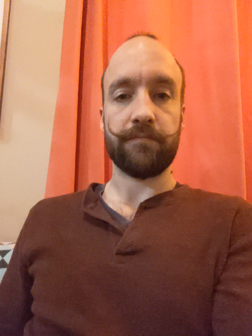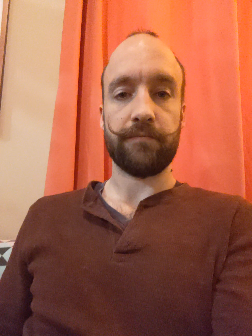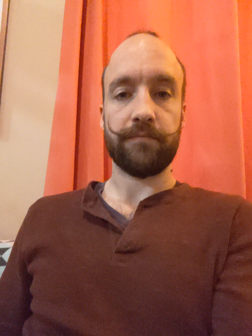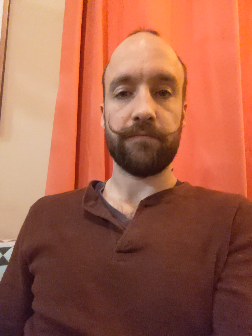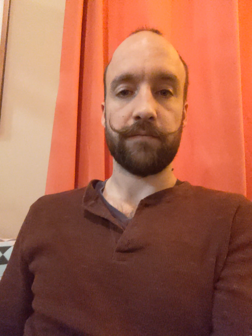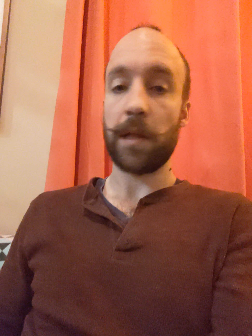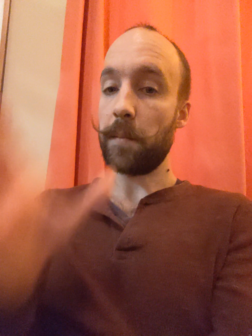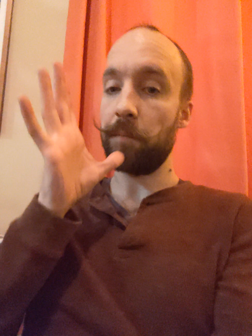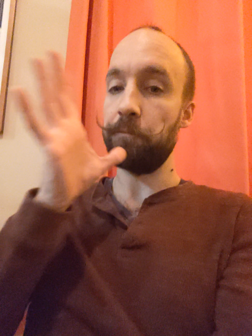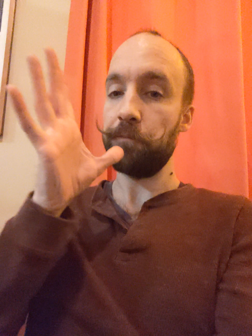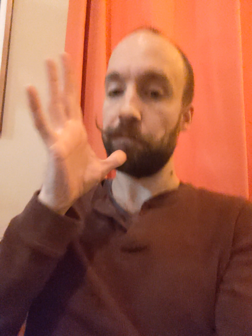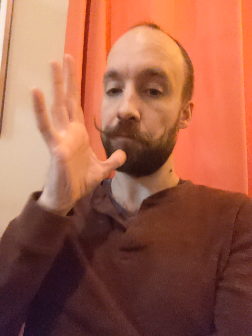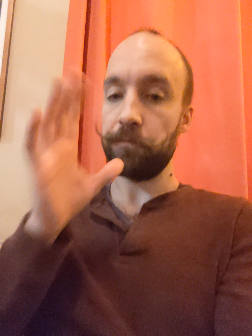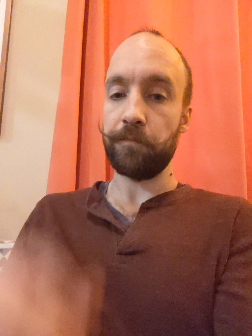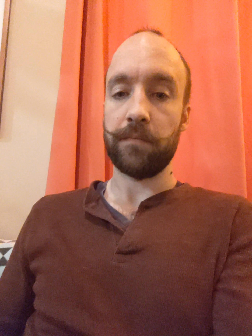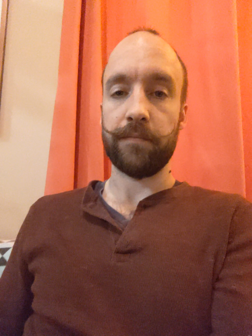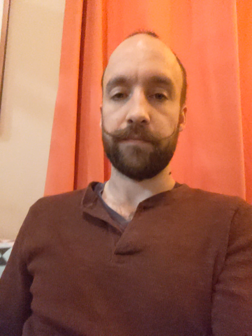mom